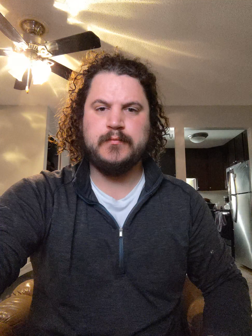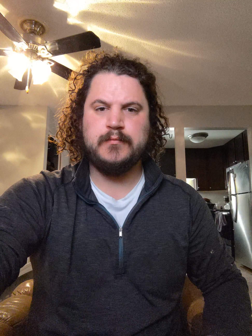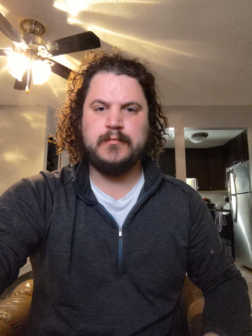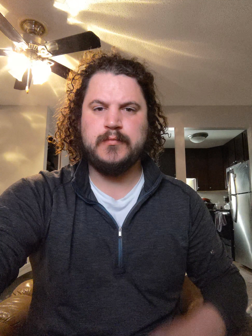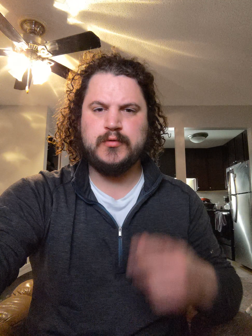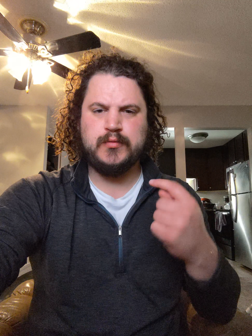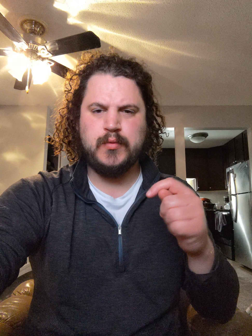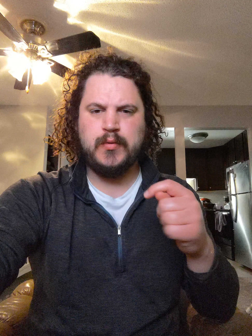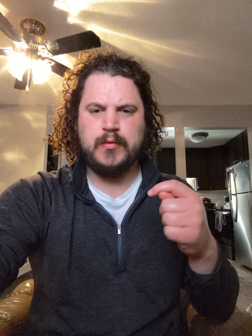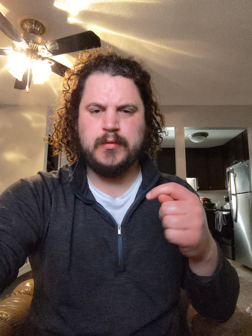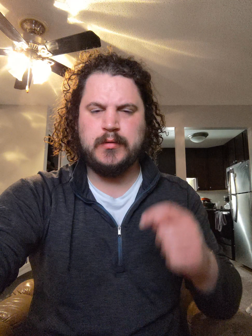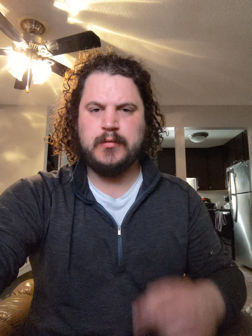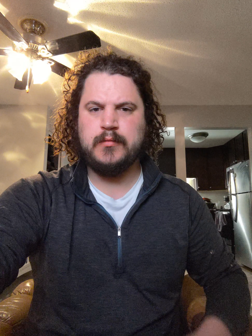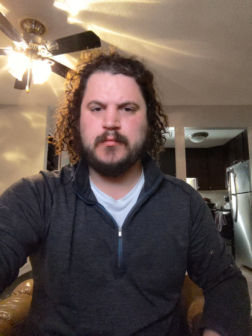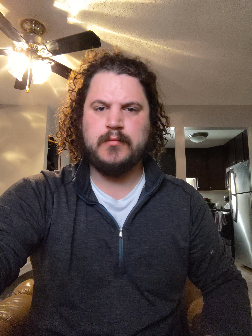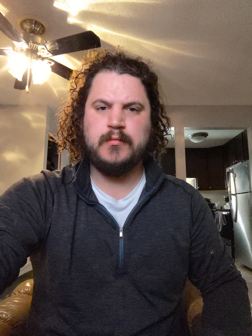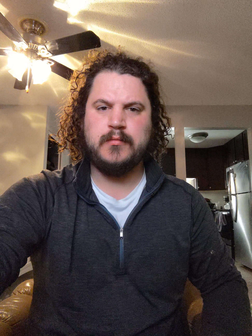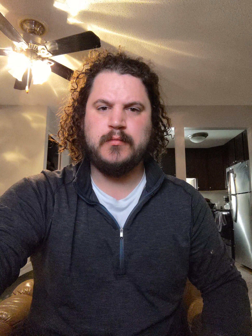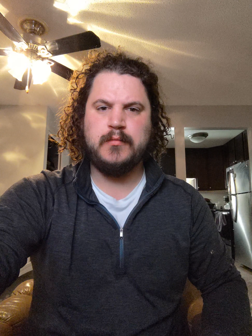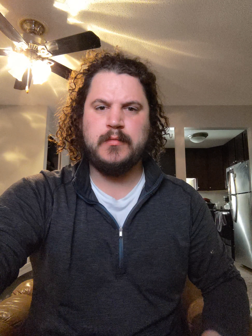toy